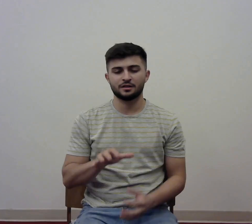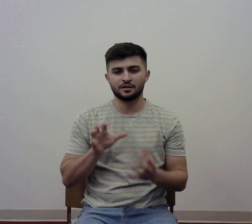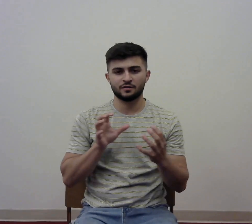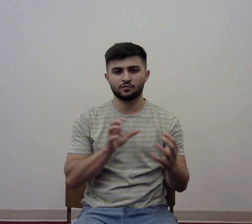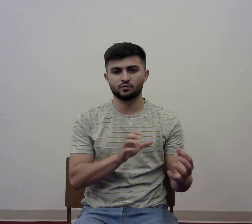avtobus